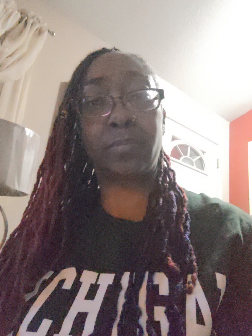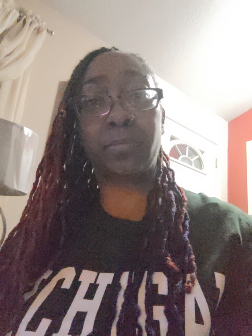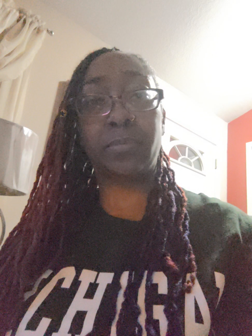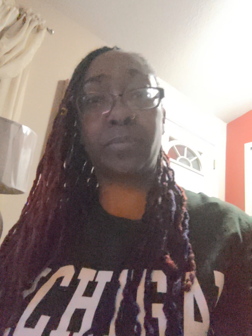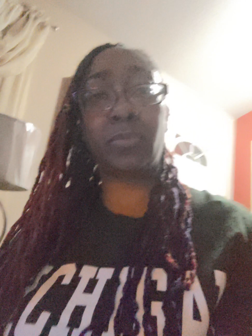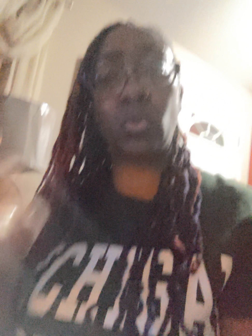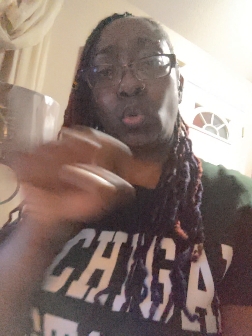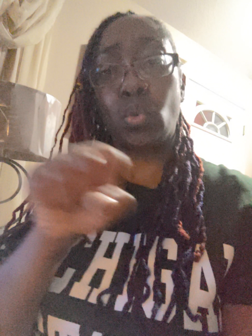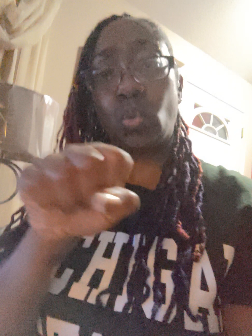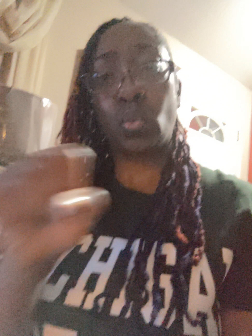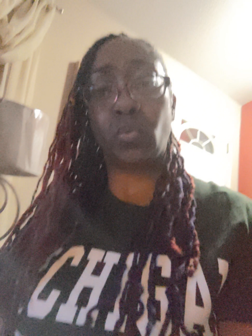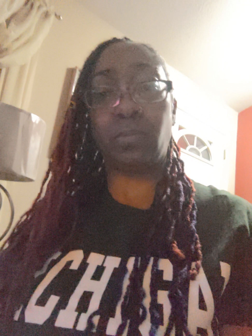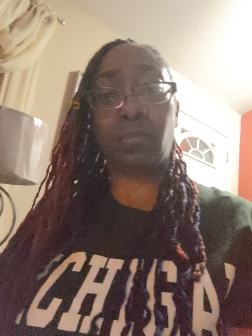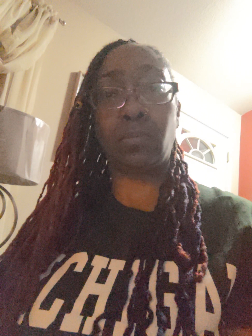shoe